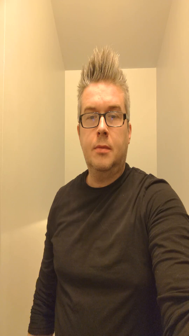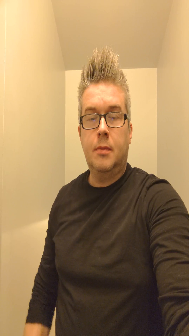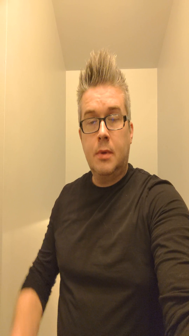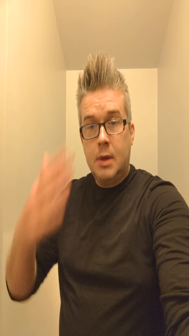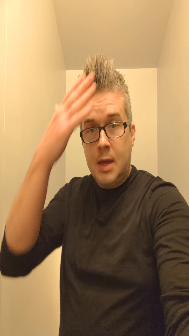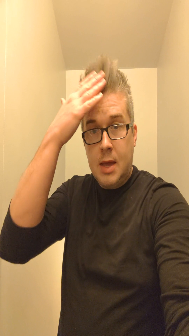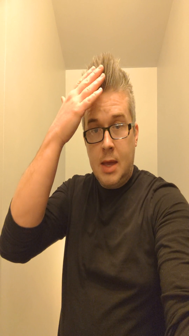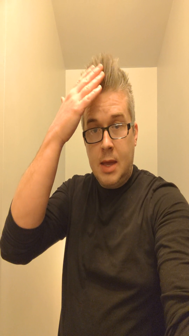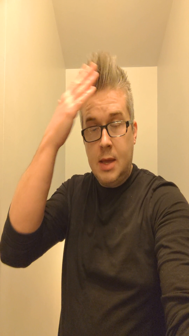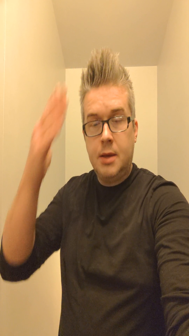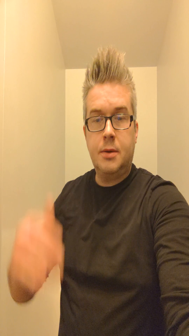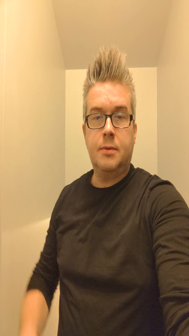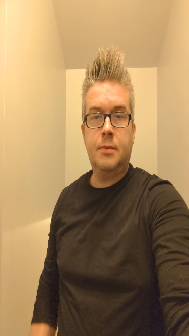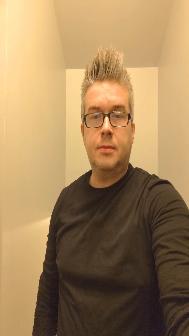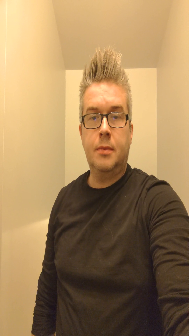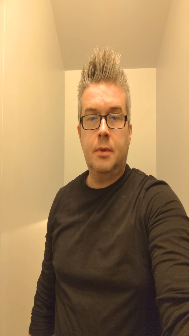hat